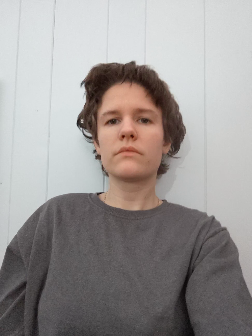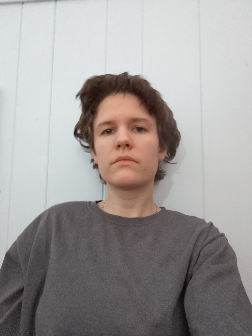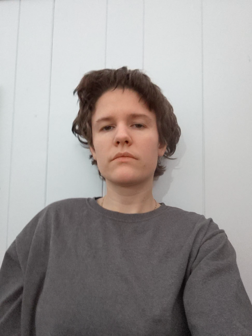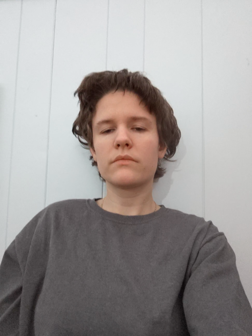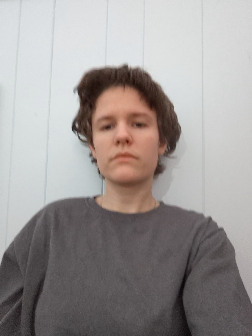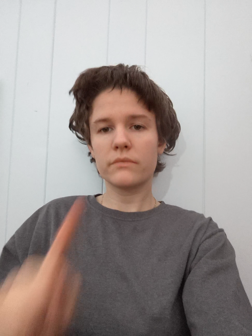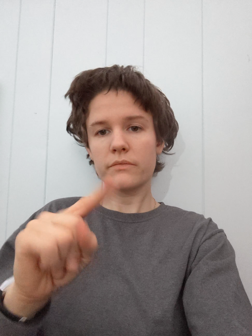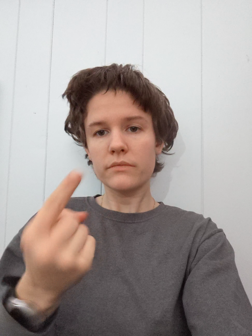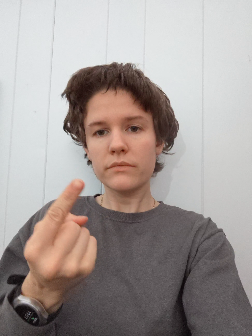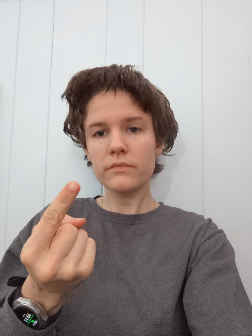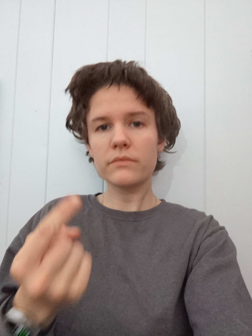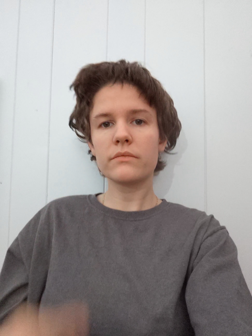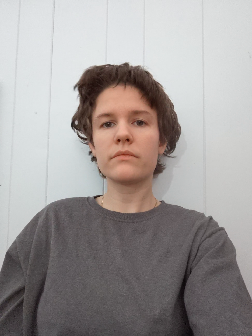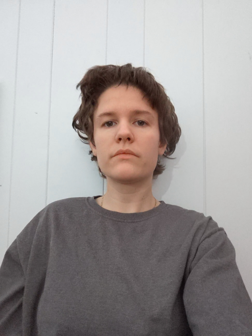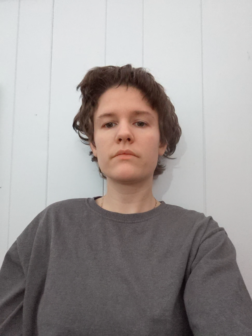first